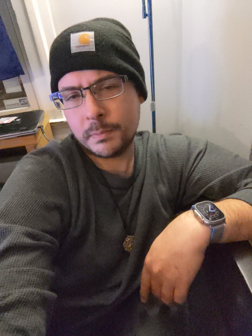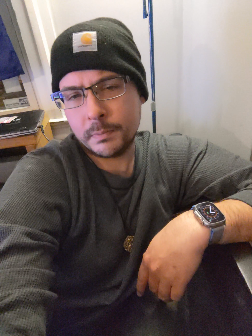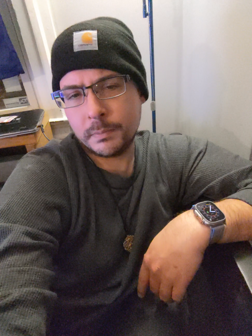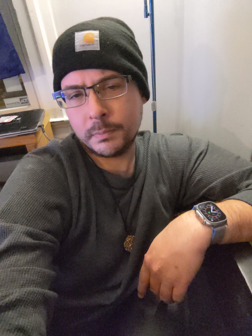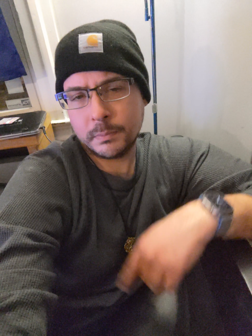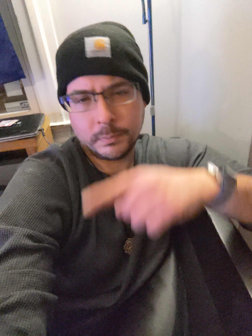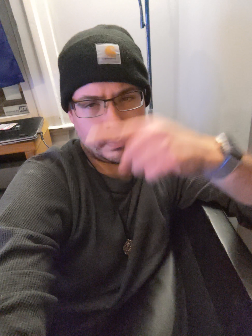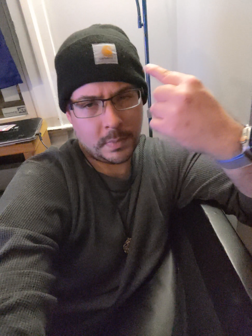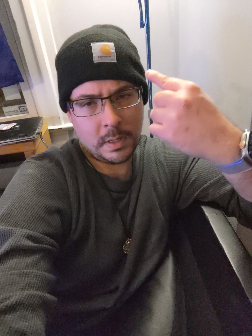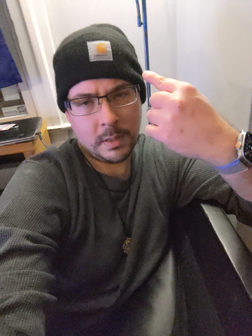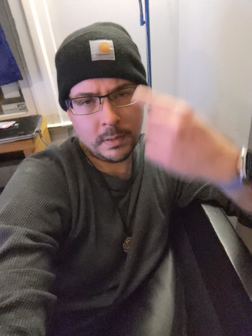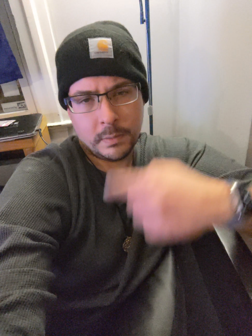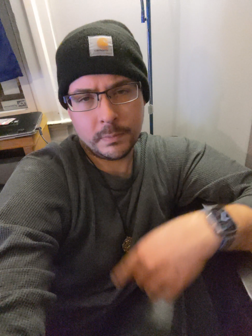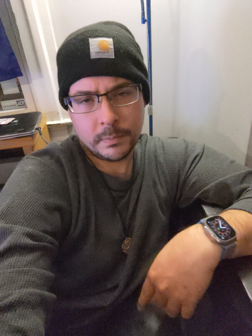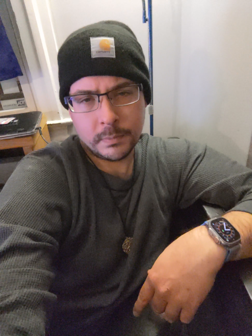black